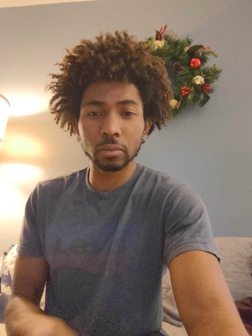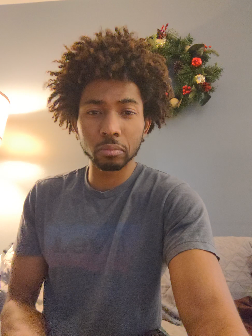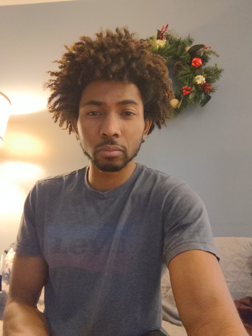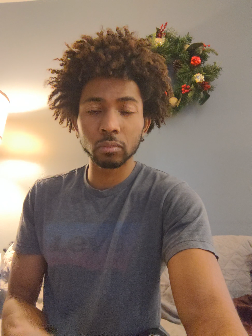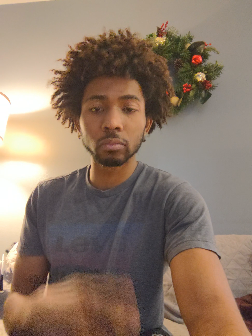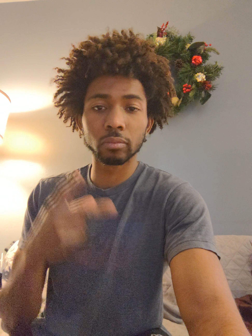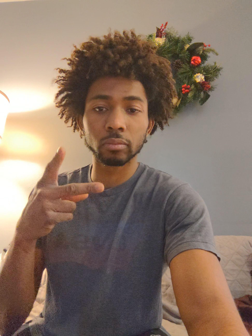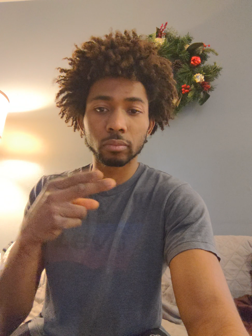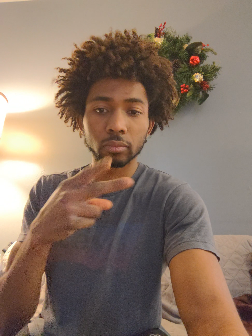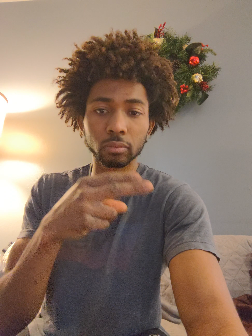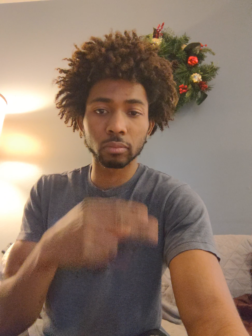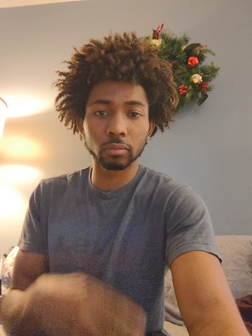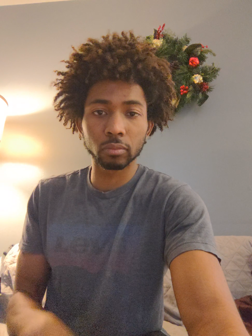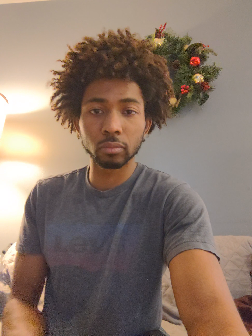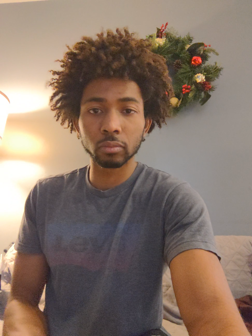cut